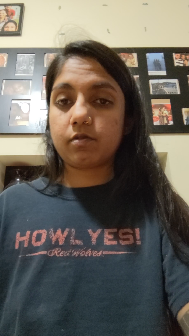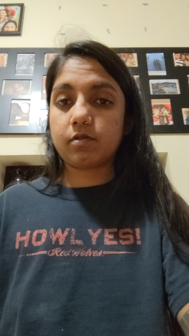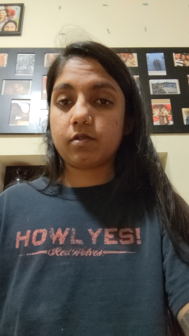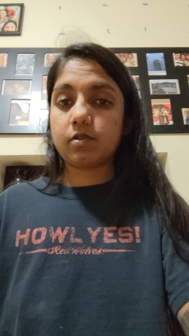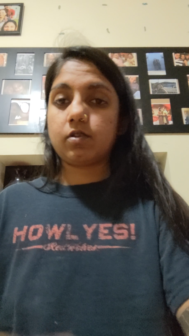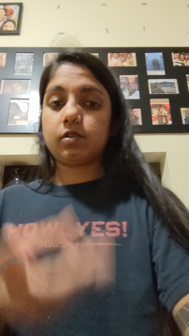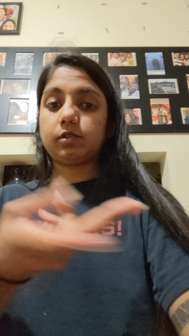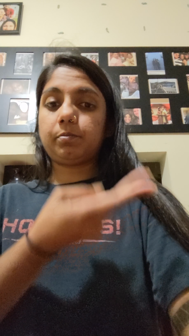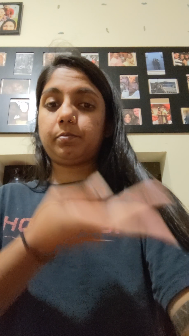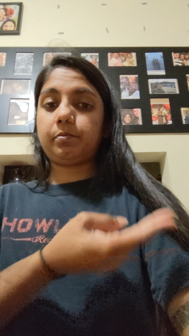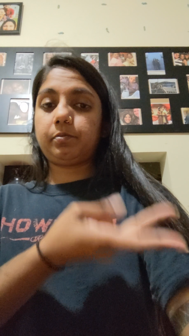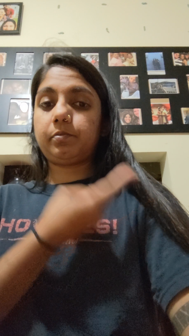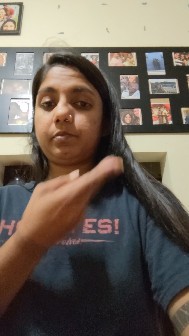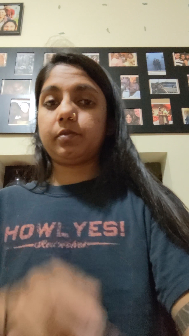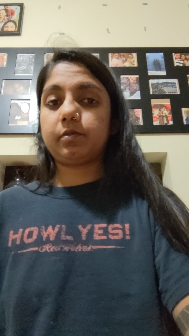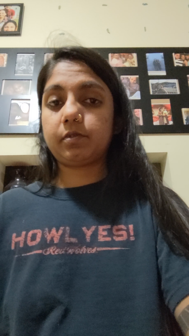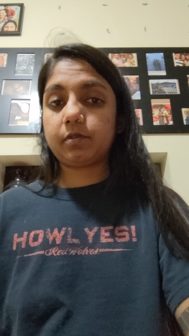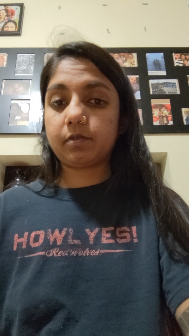sheep